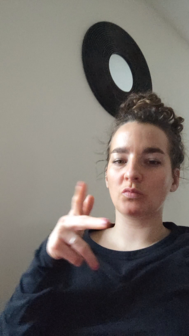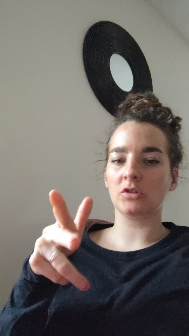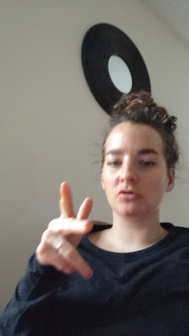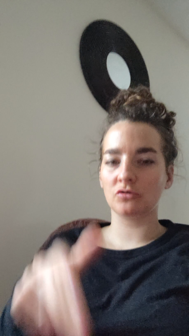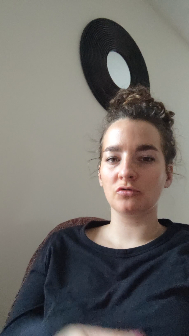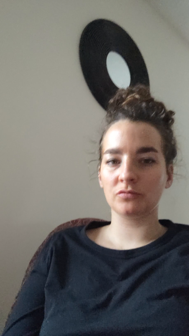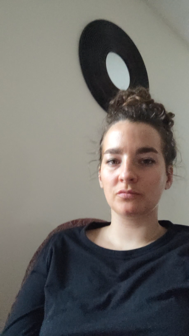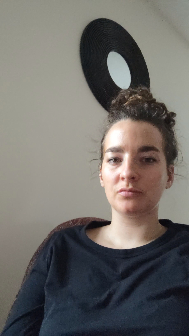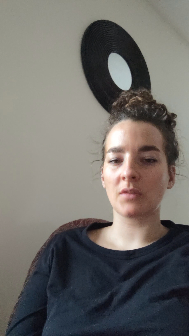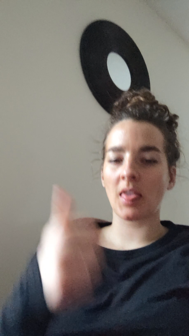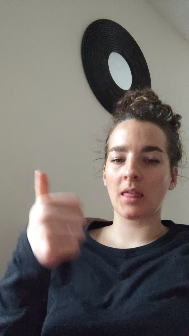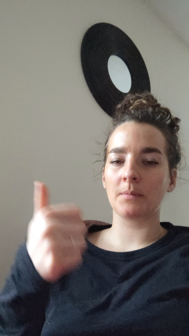help